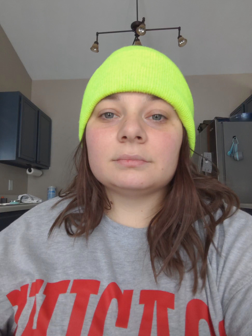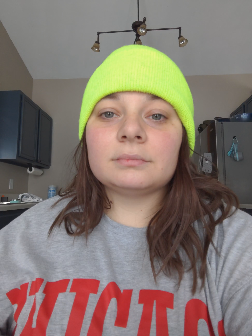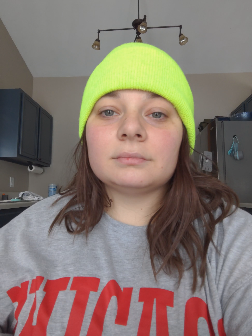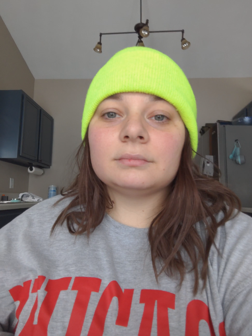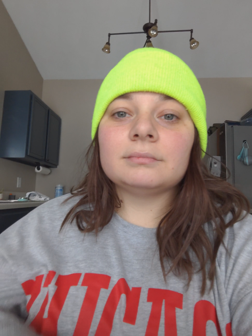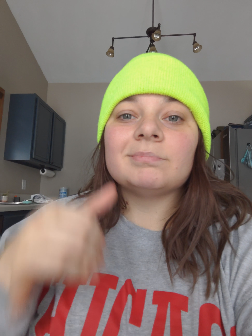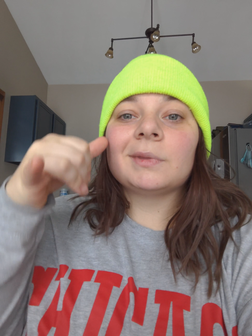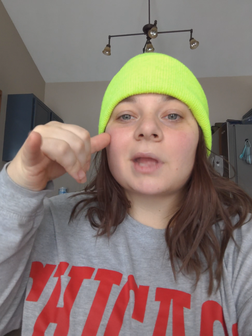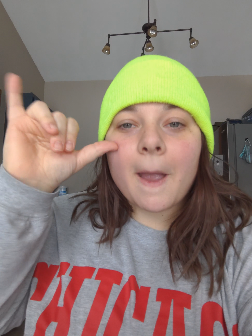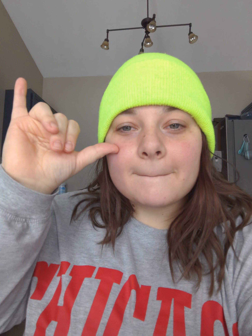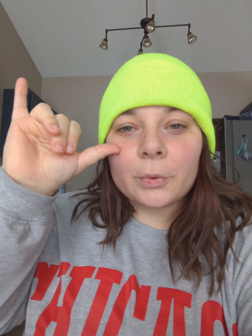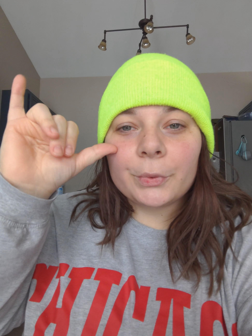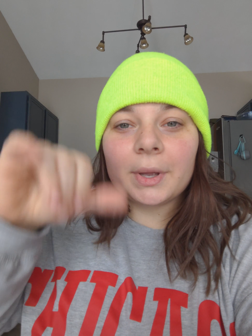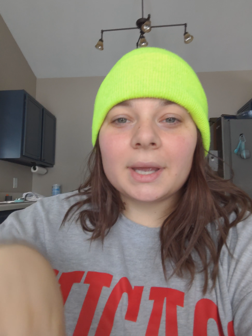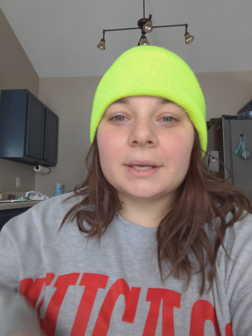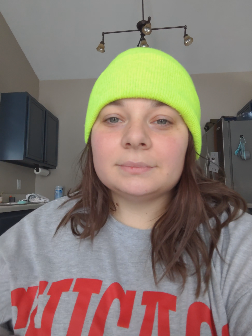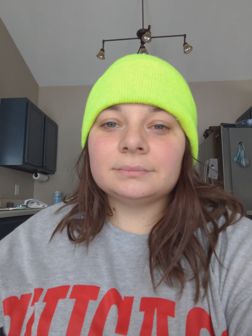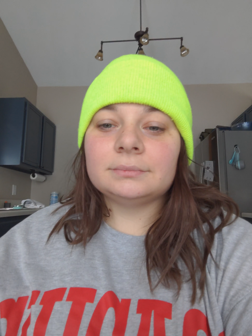cowboy